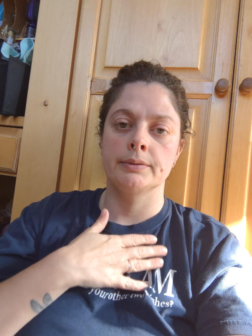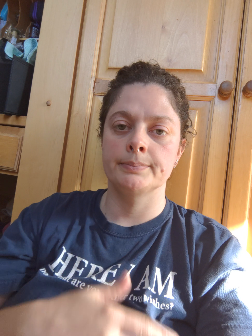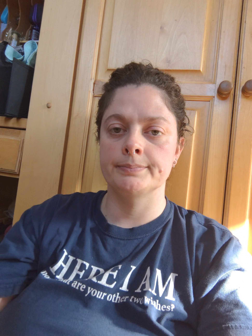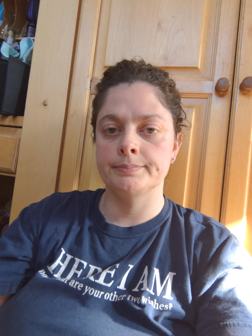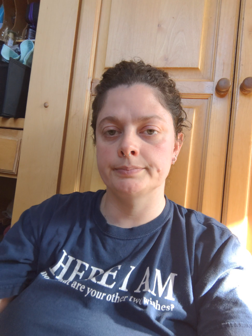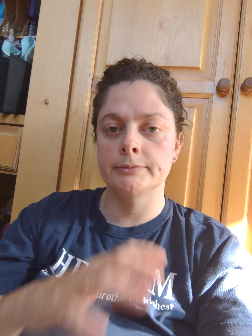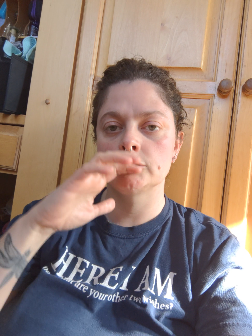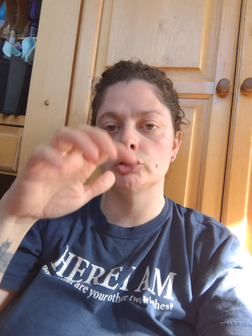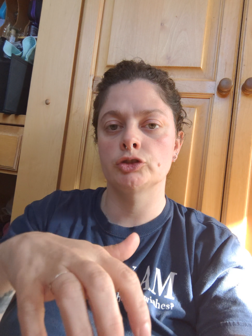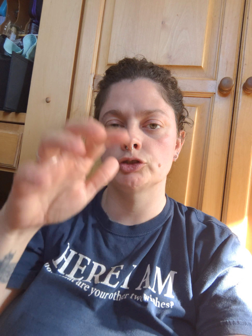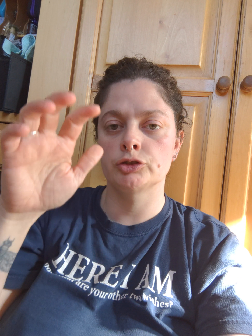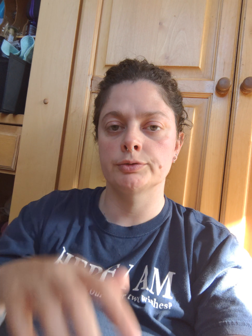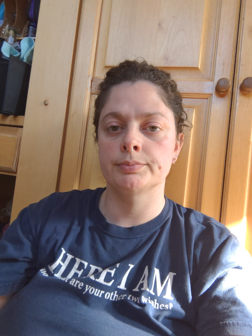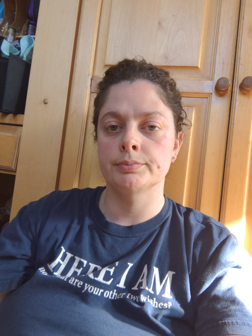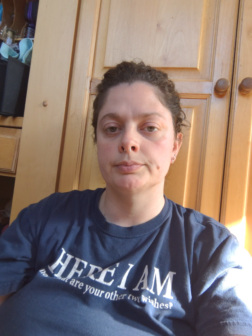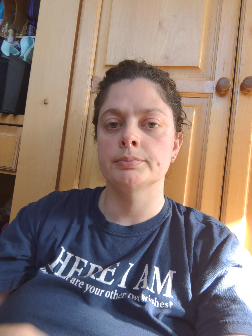alligator